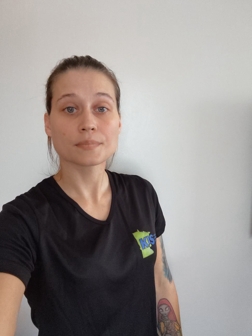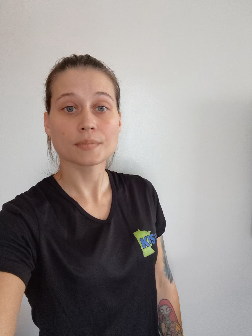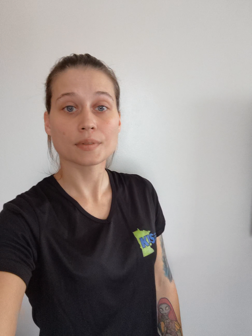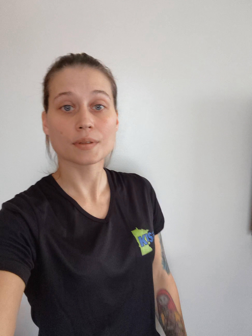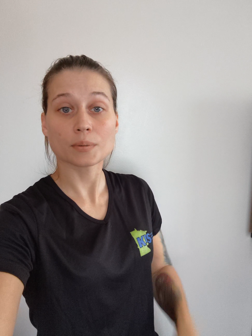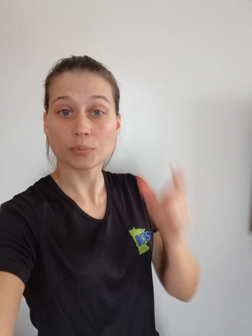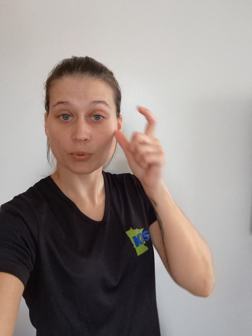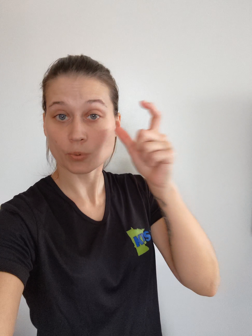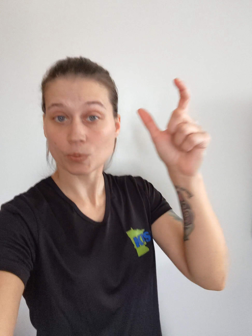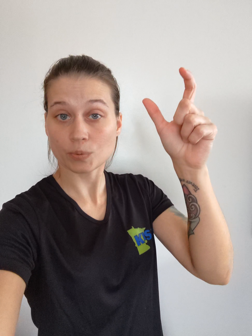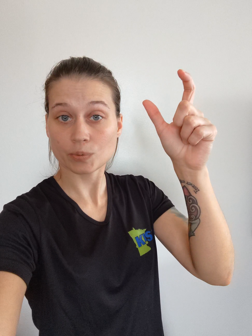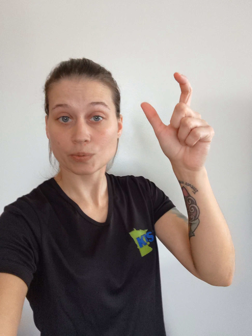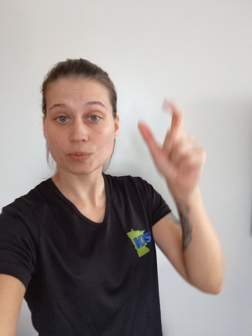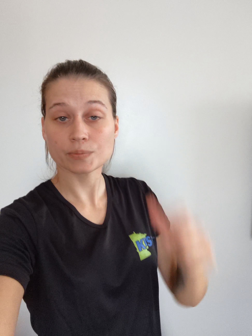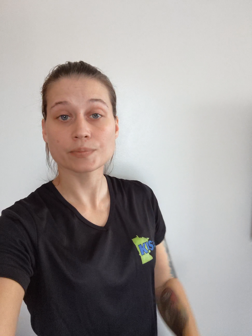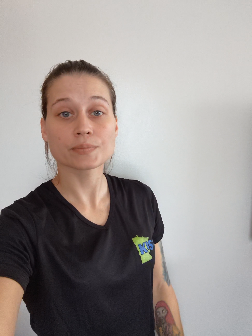moon